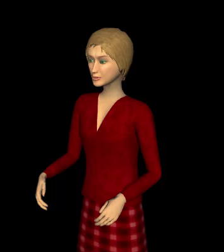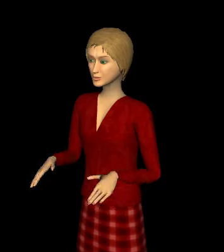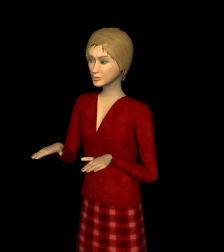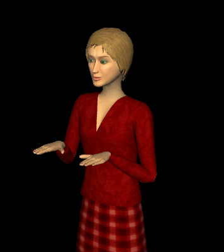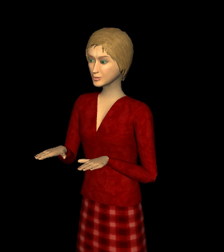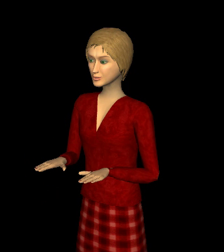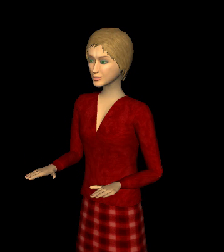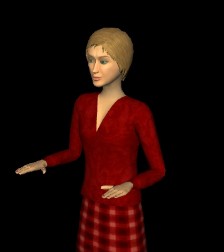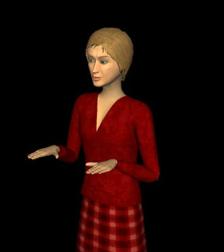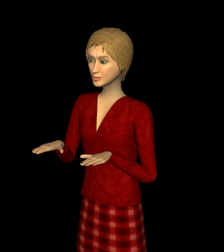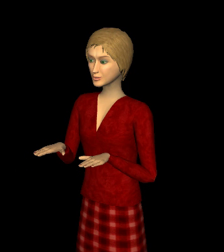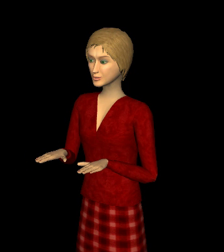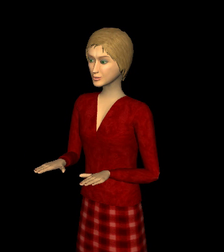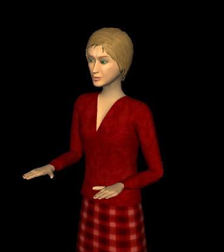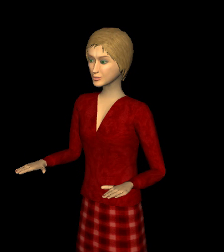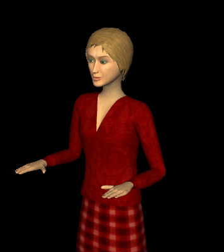ببطء